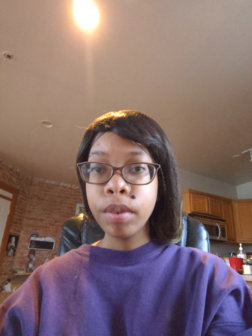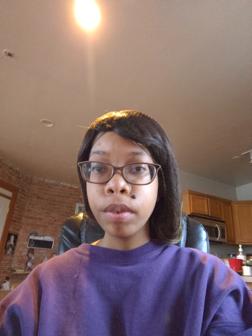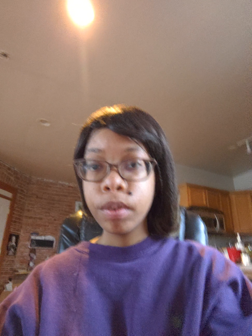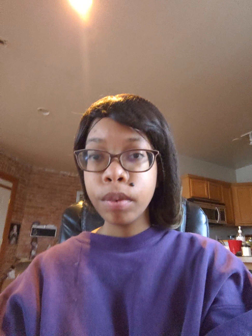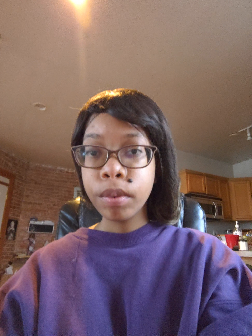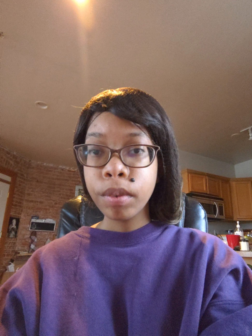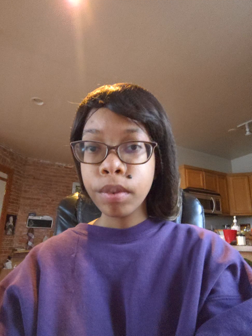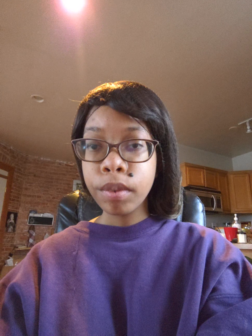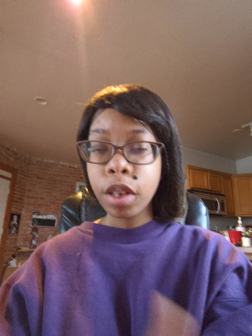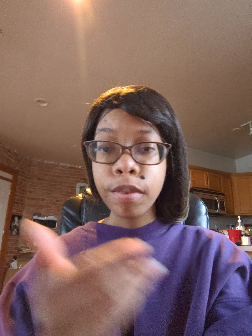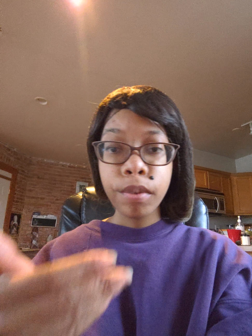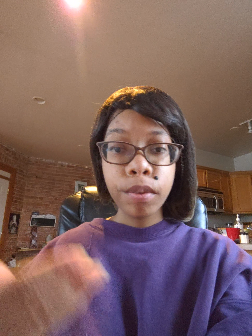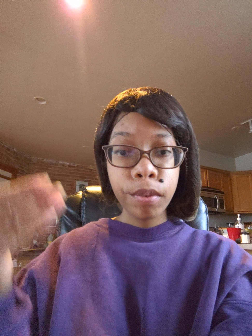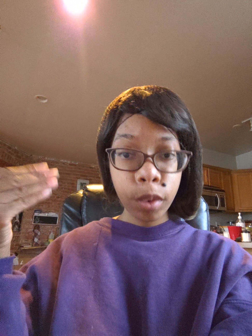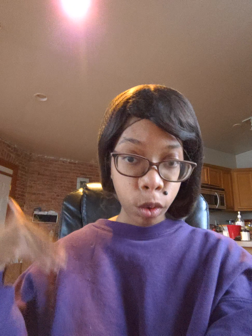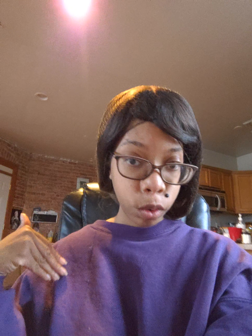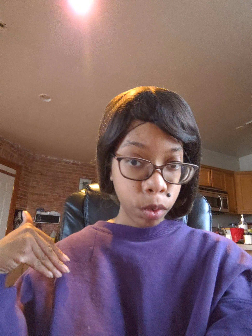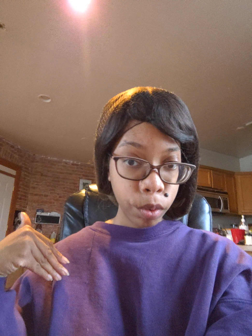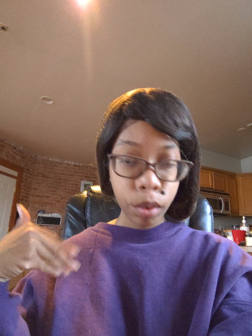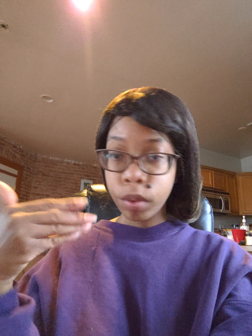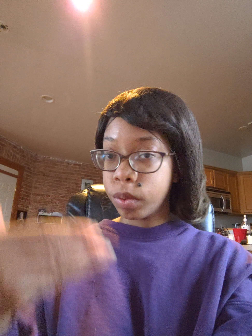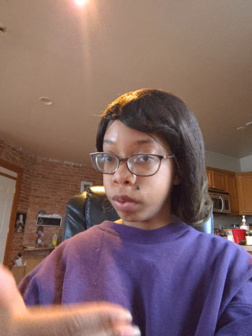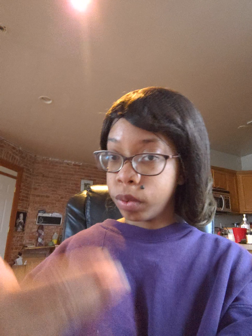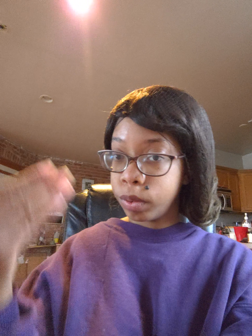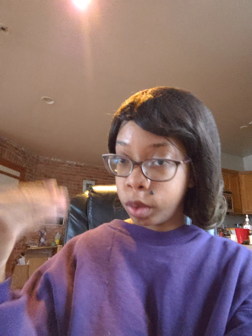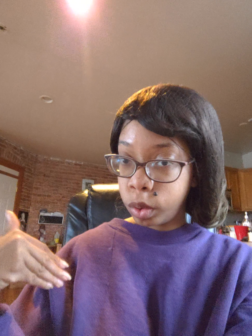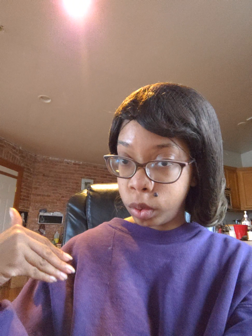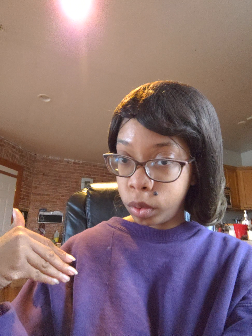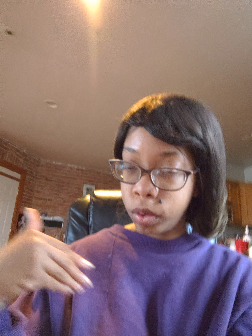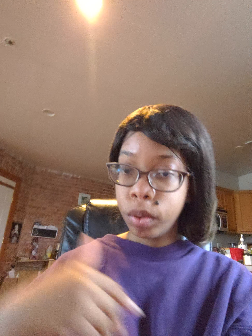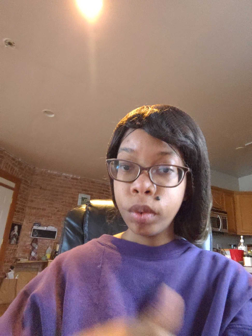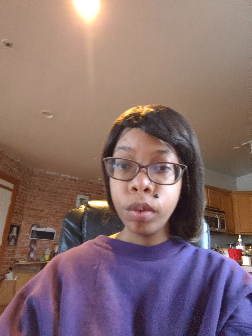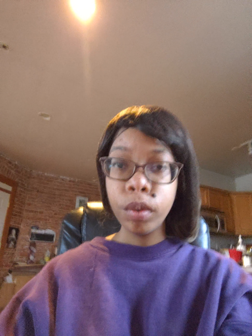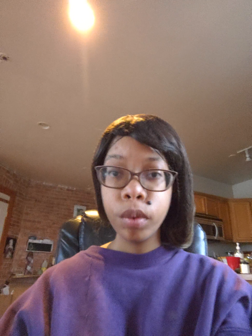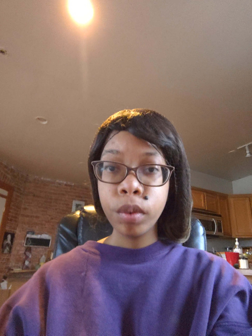before